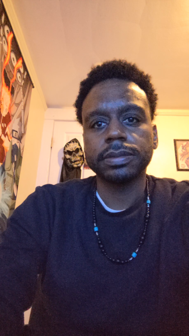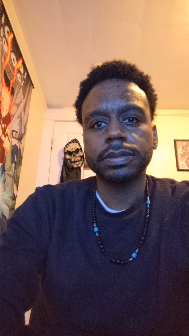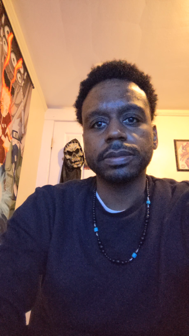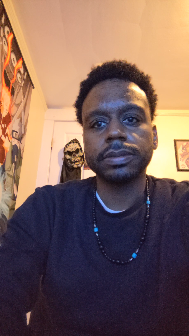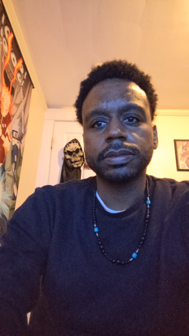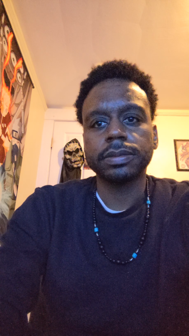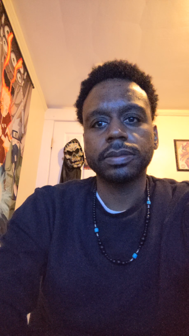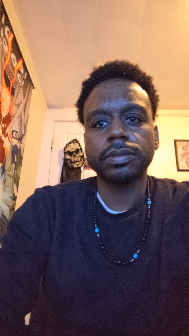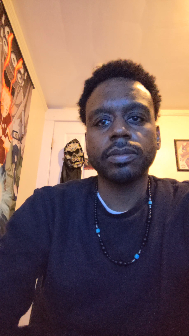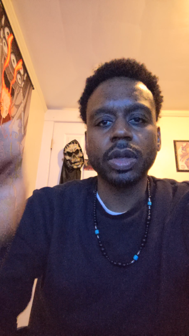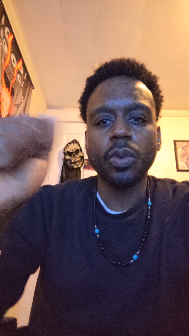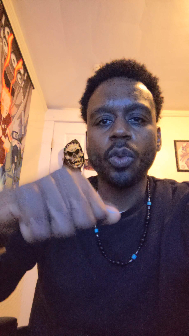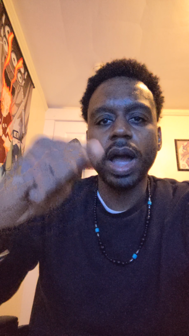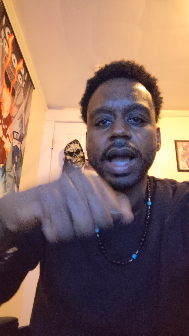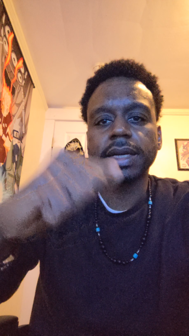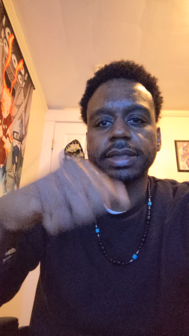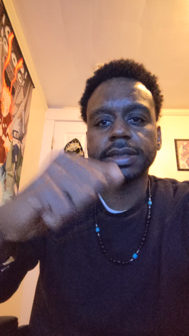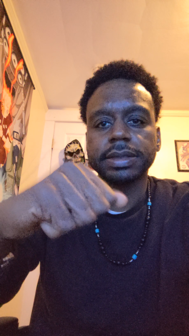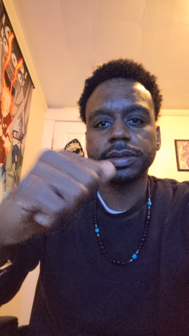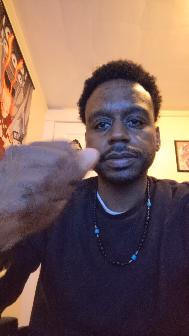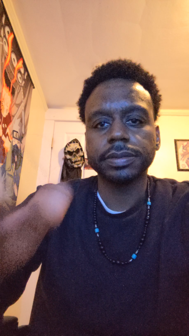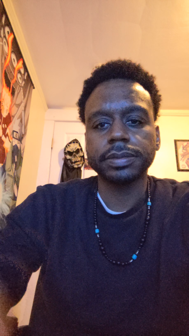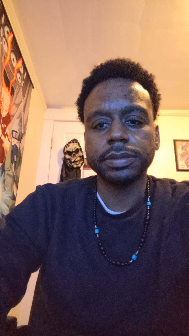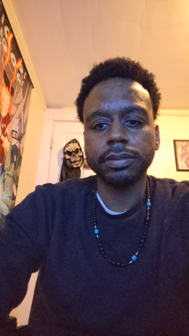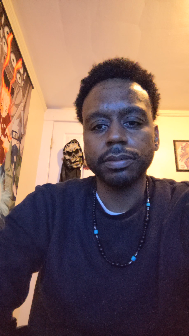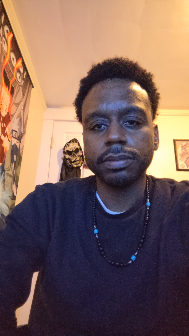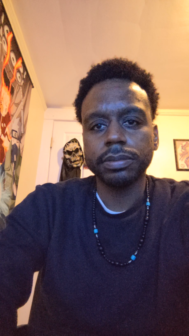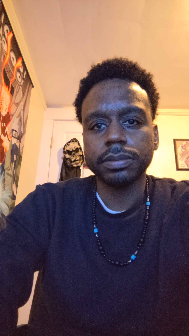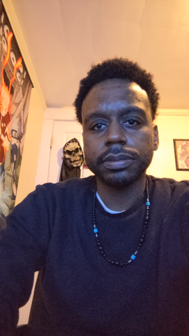rock